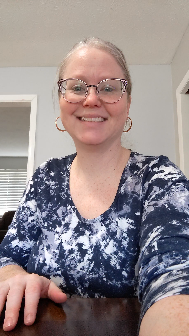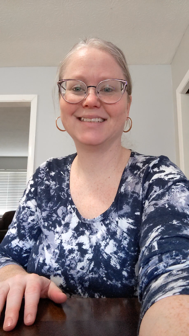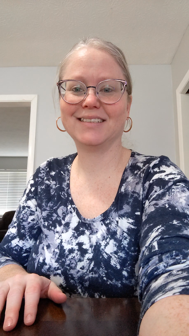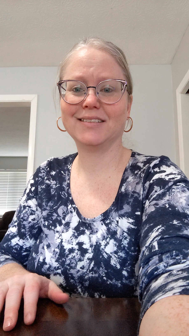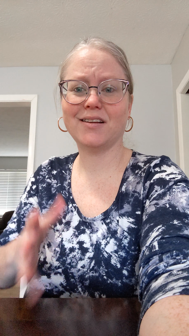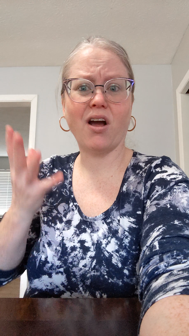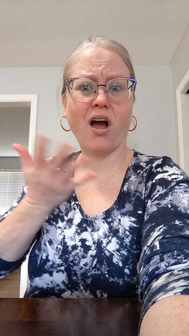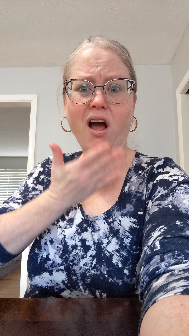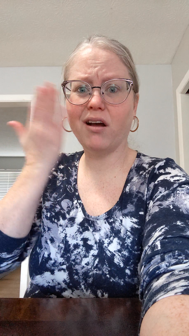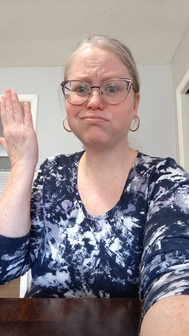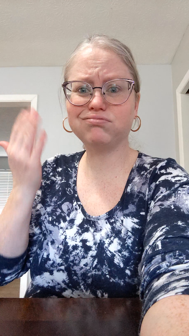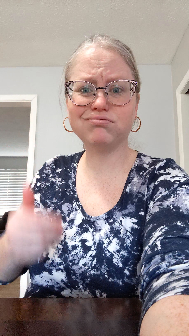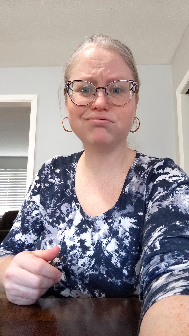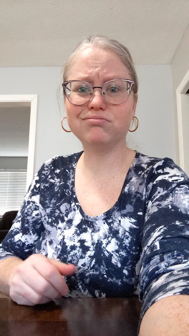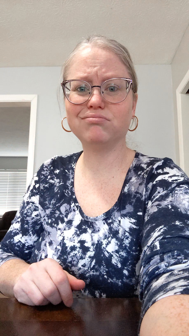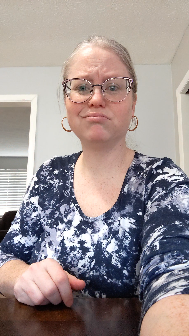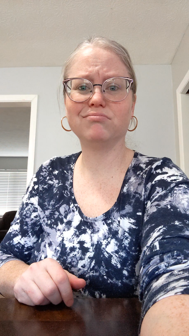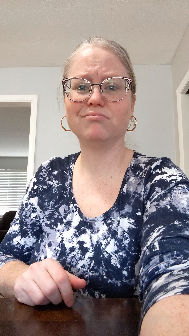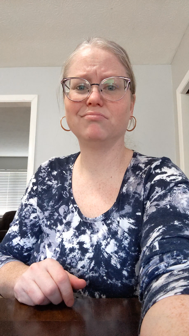all gone